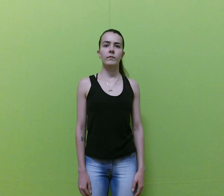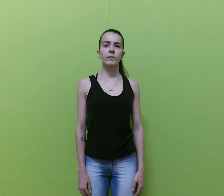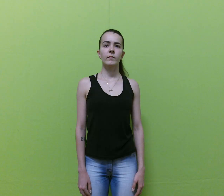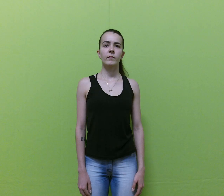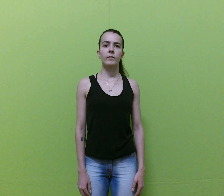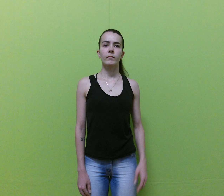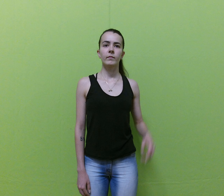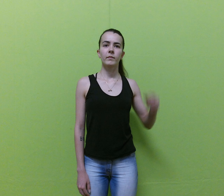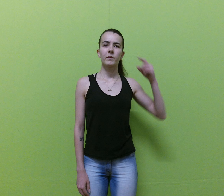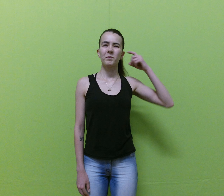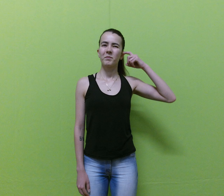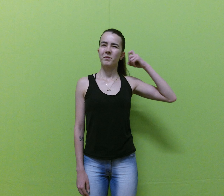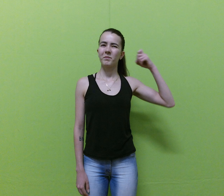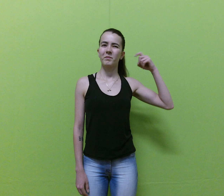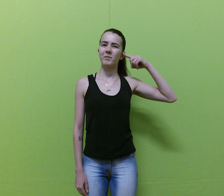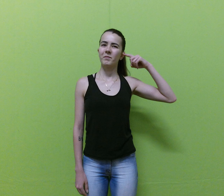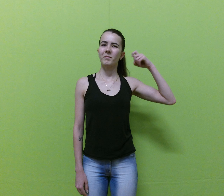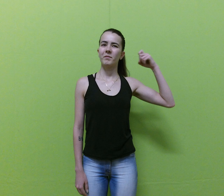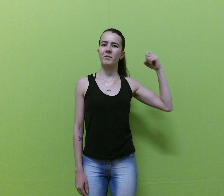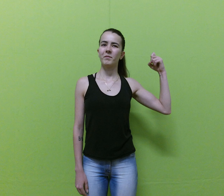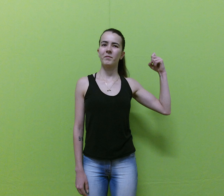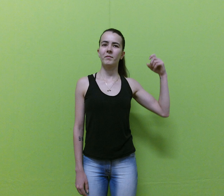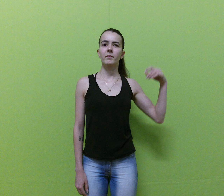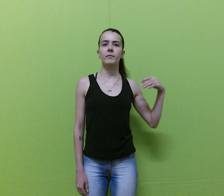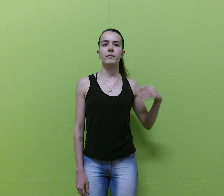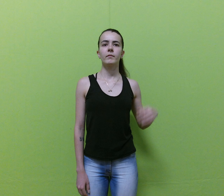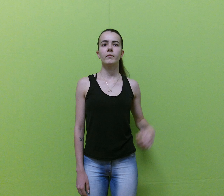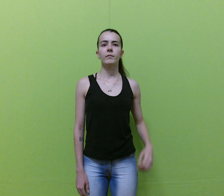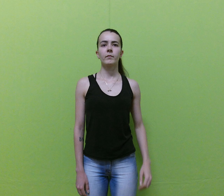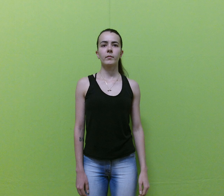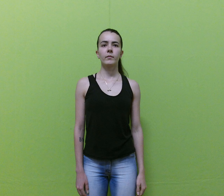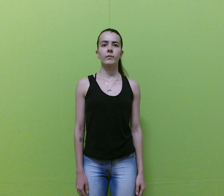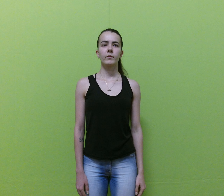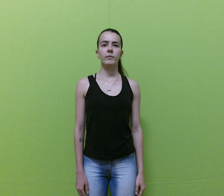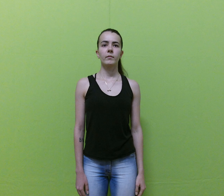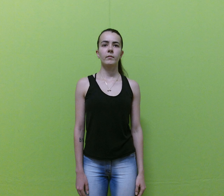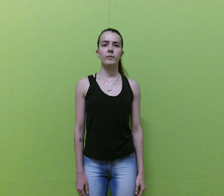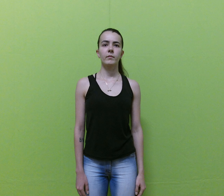barulho